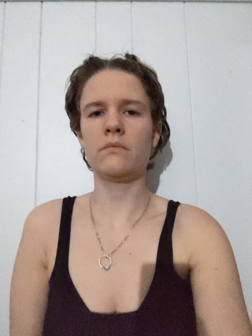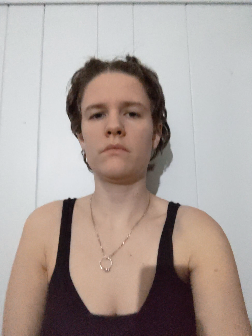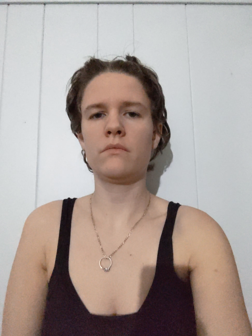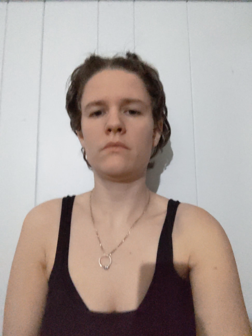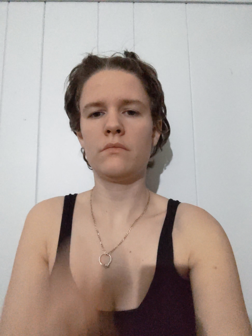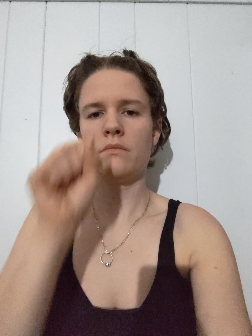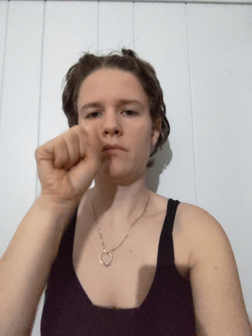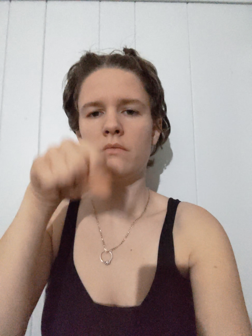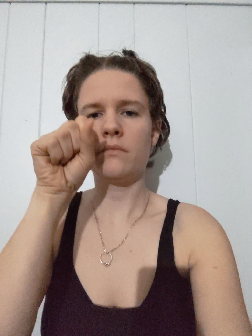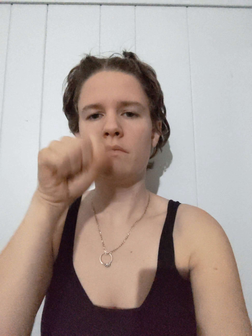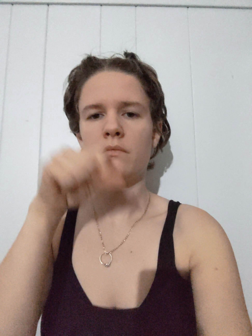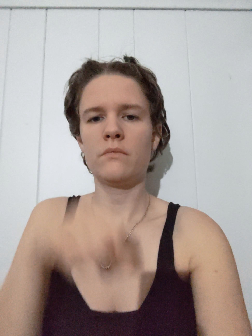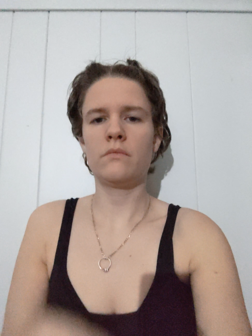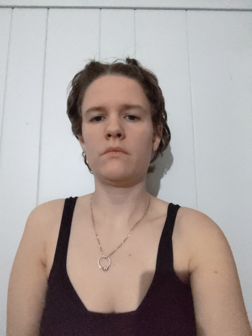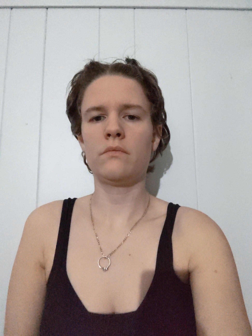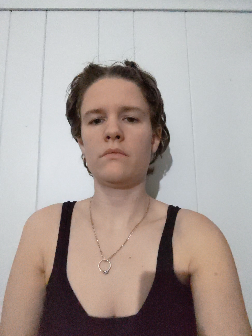carrot